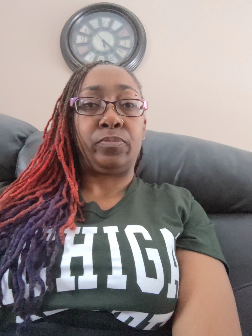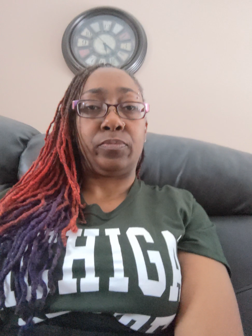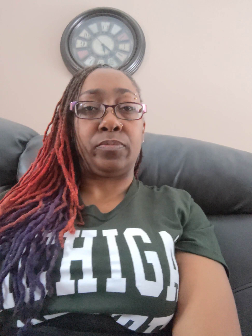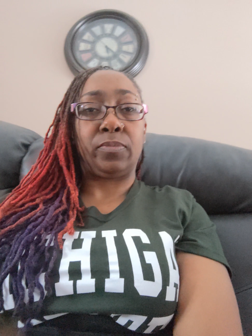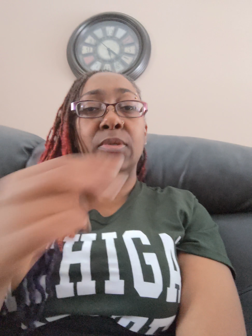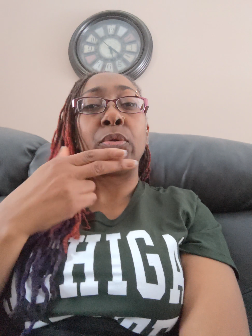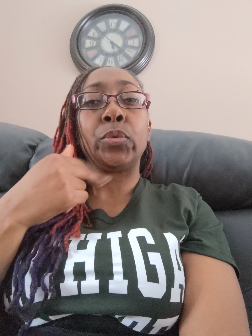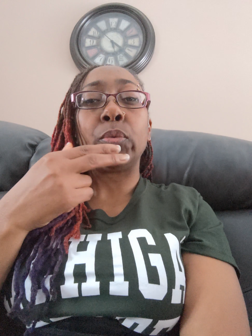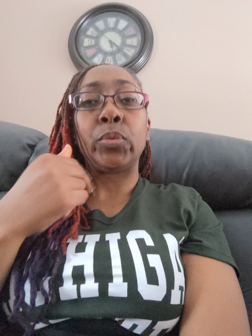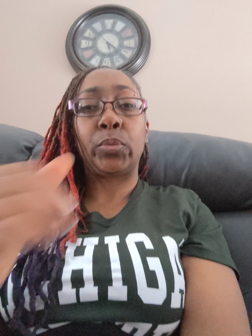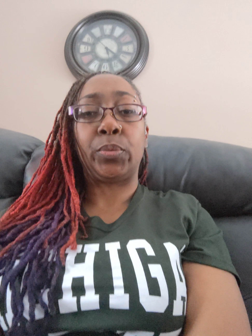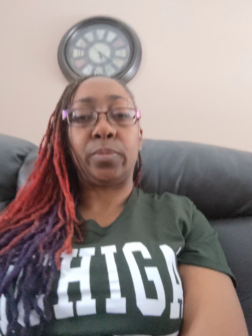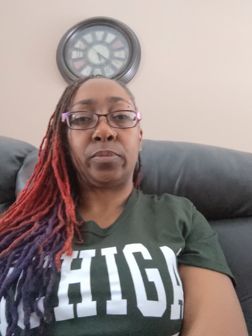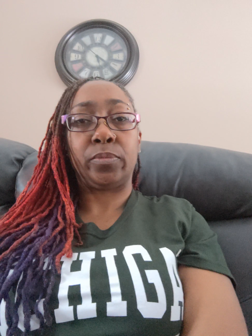cute